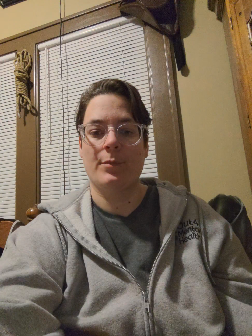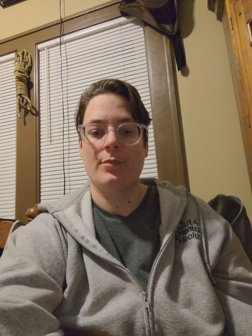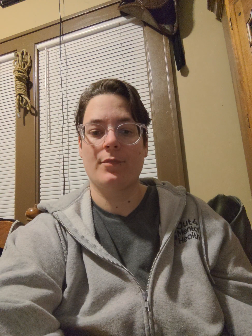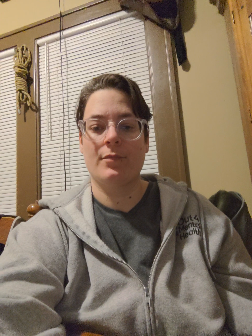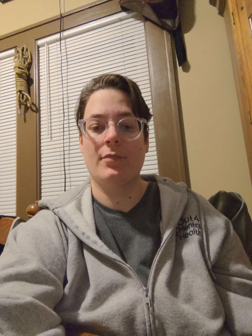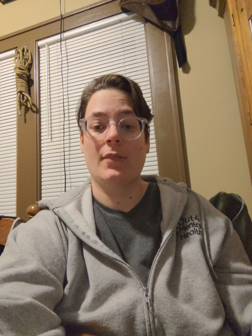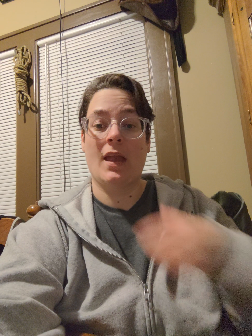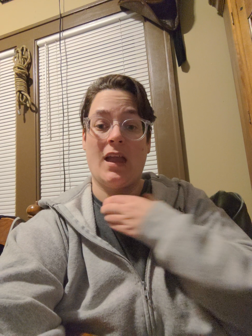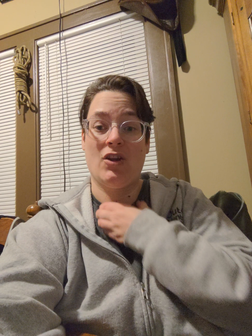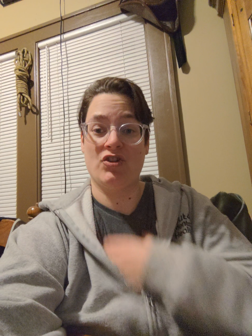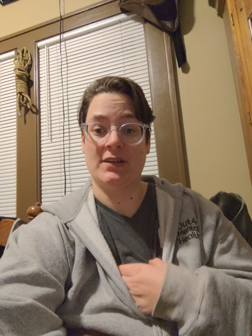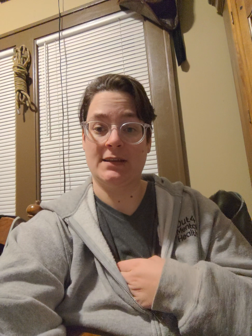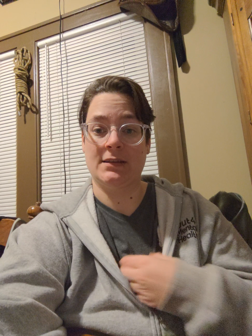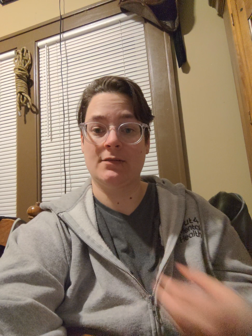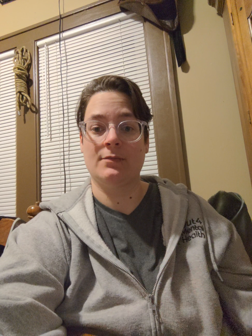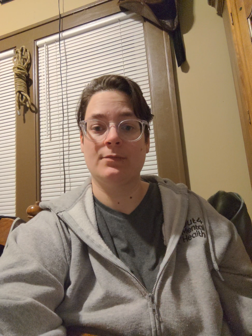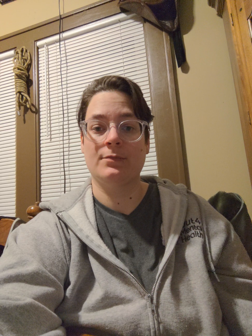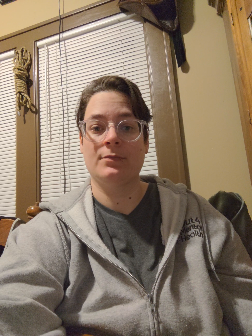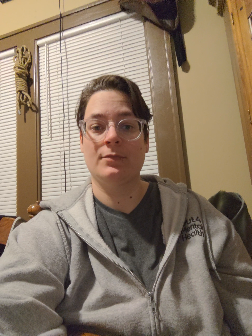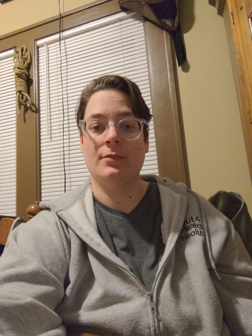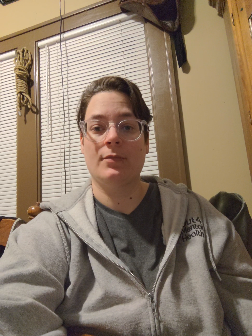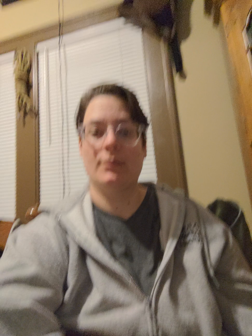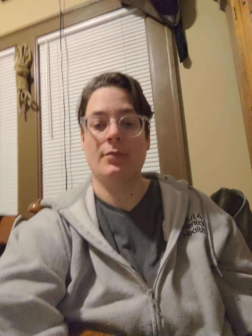hungry